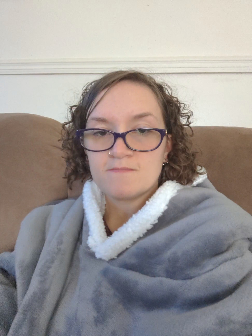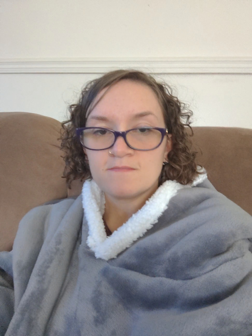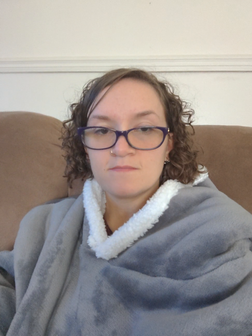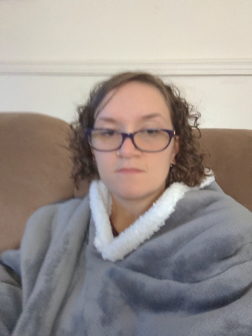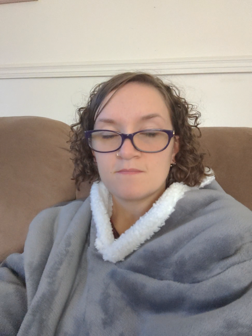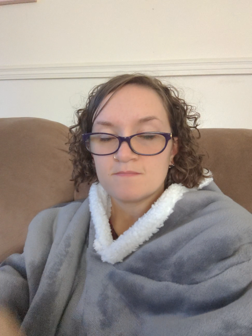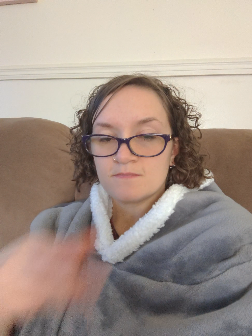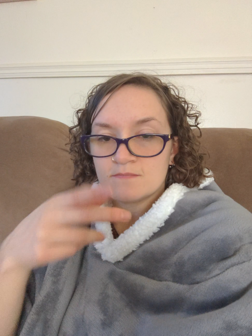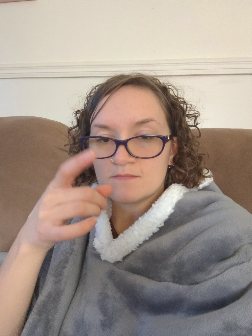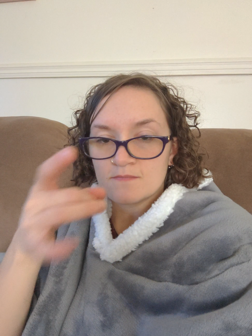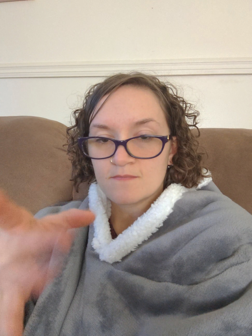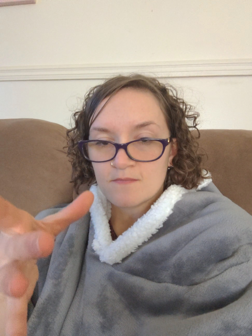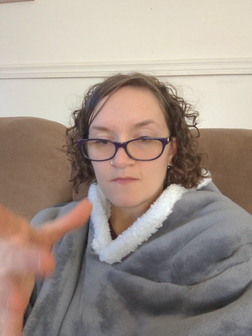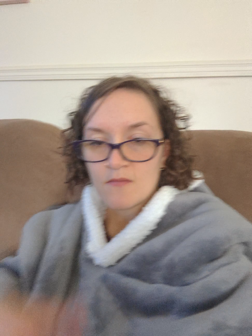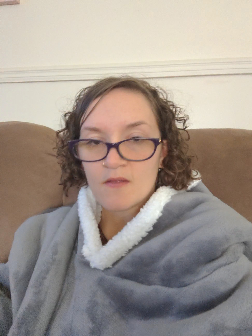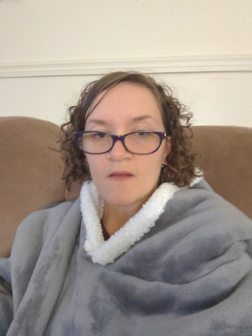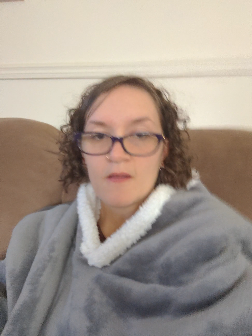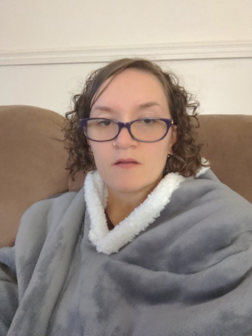hate